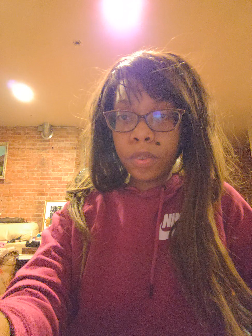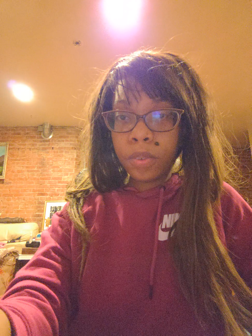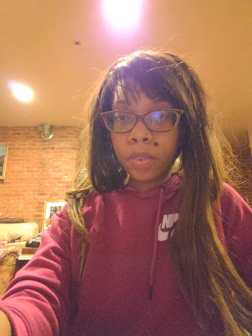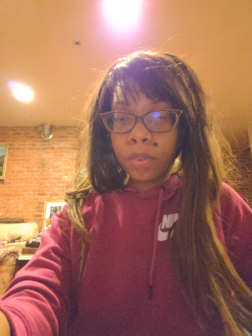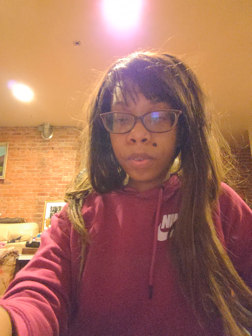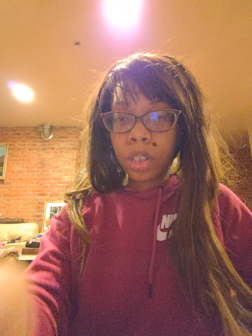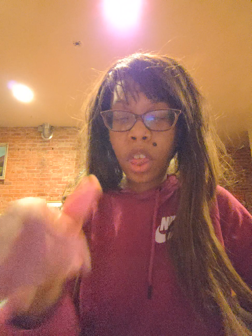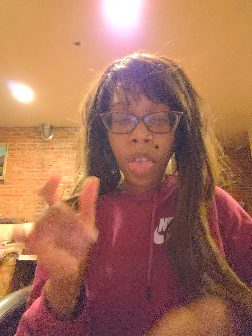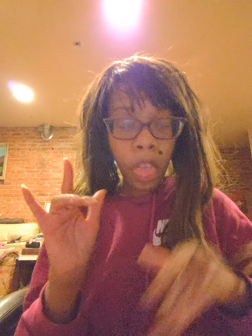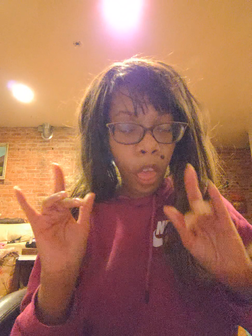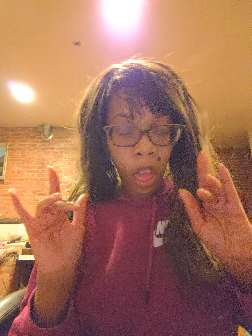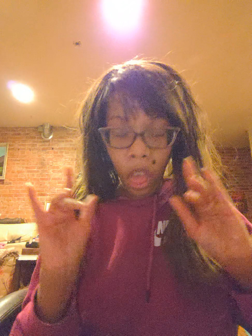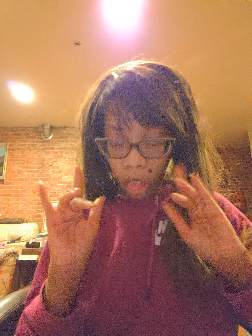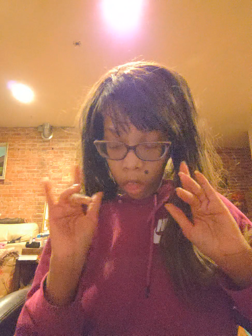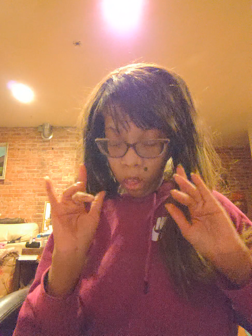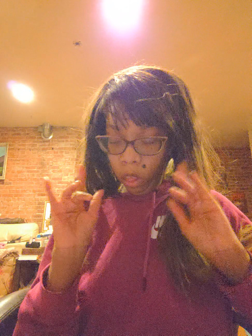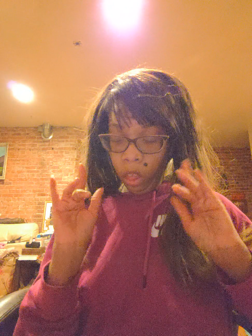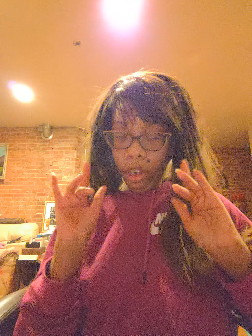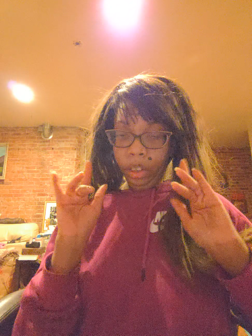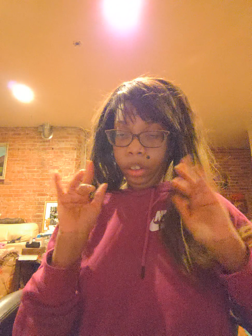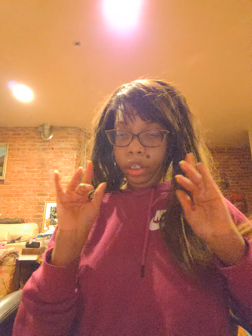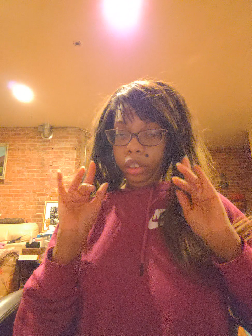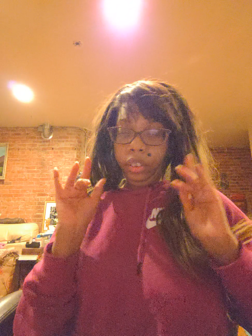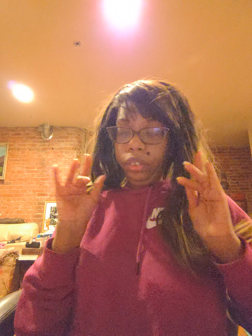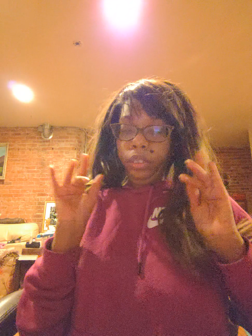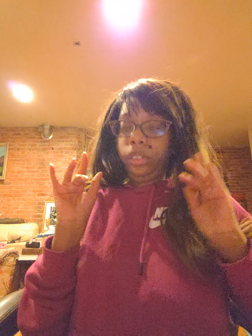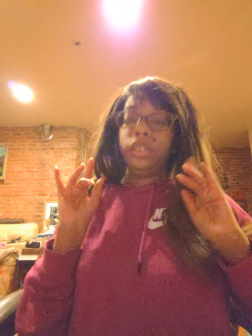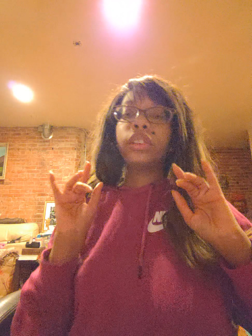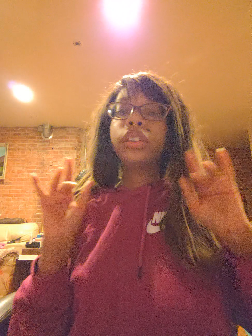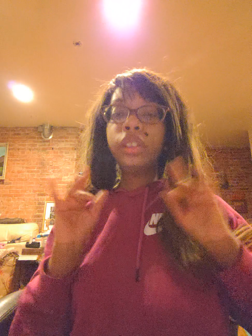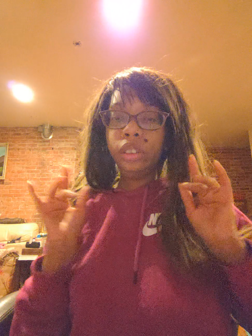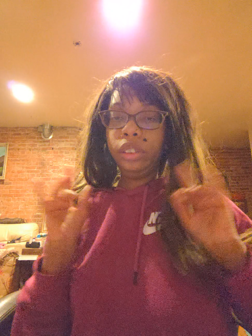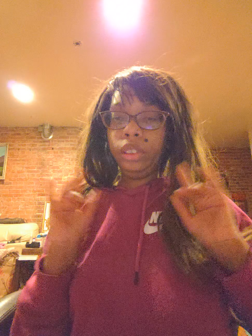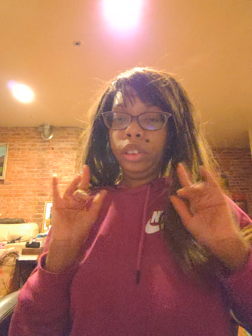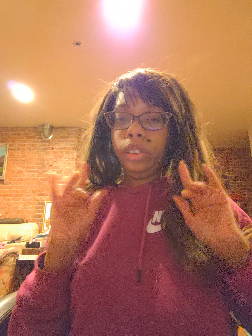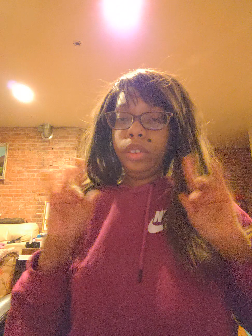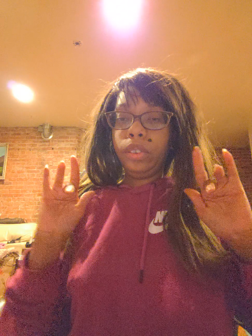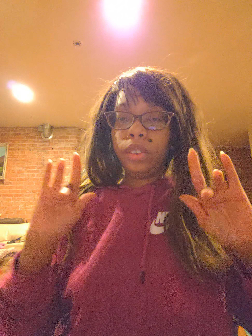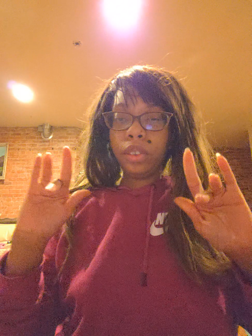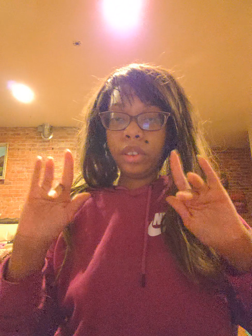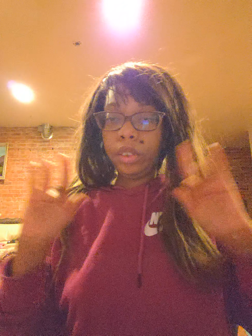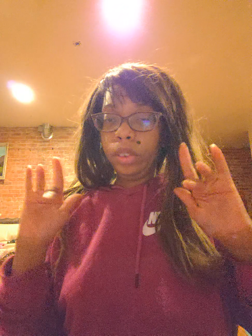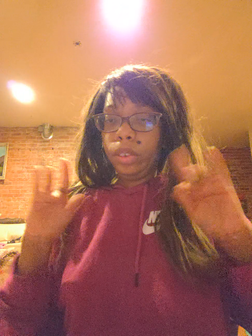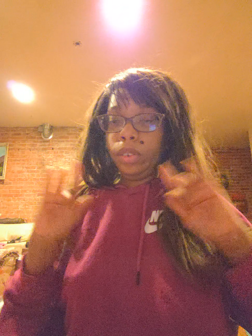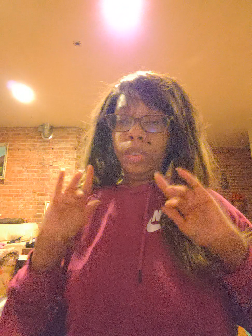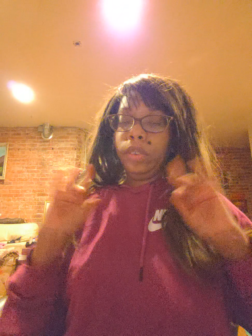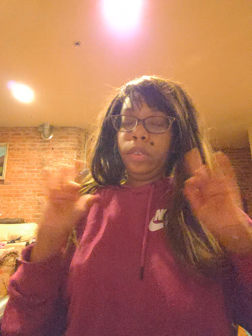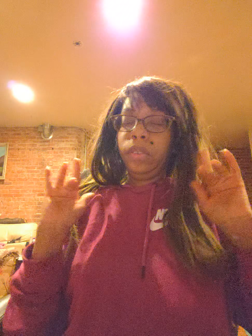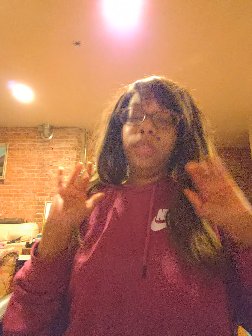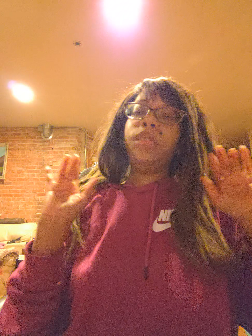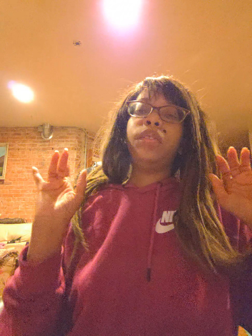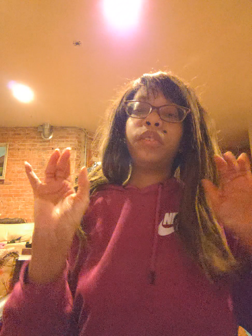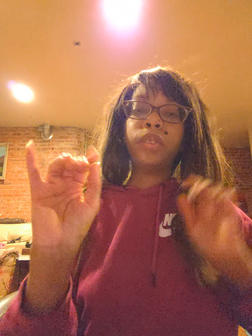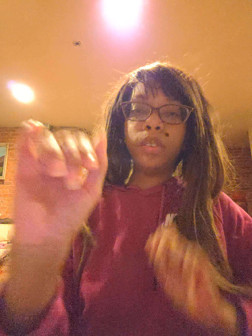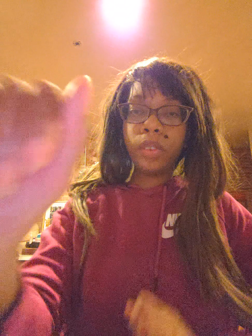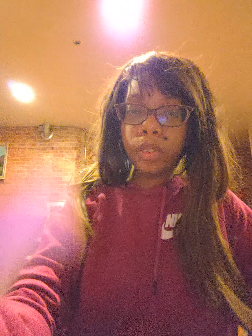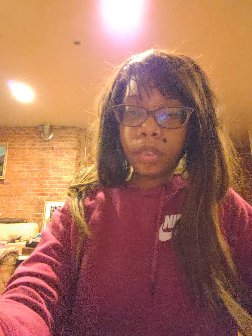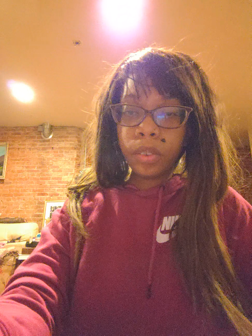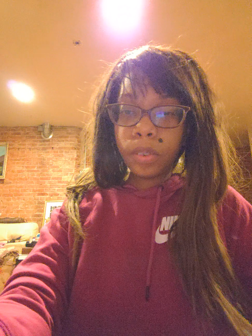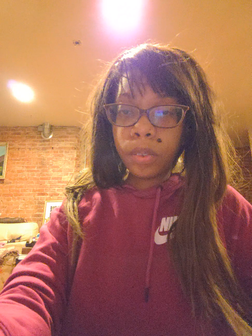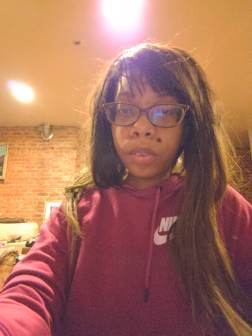yucky